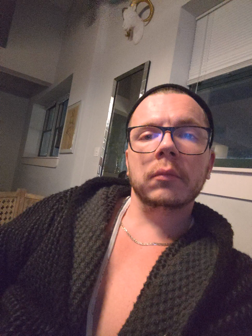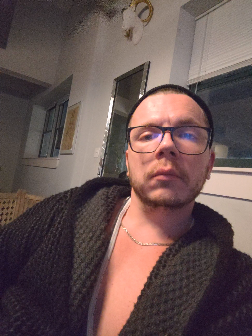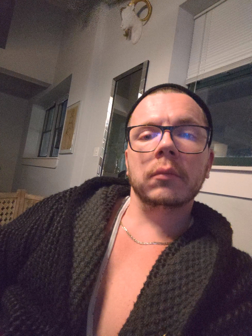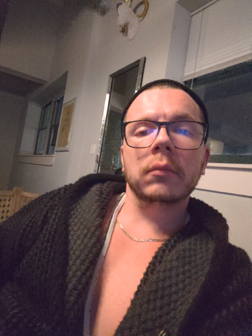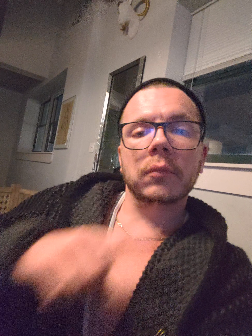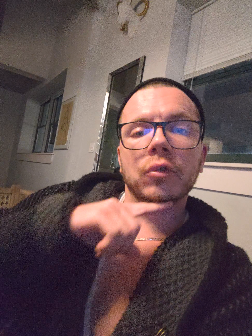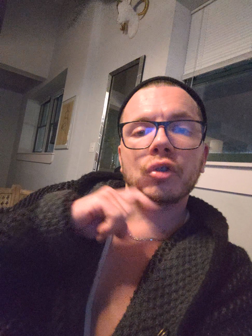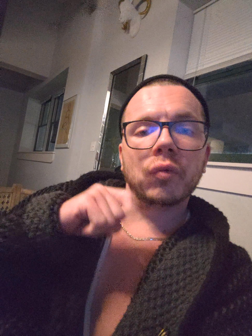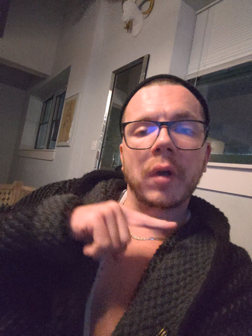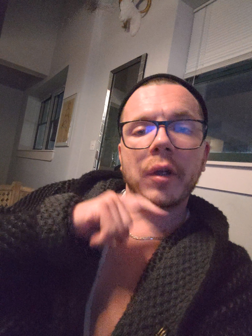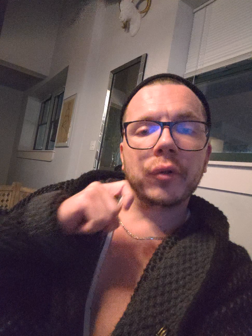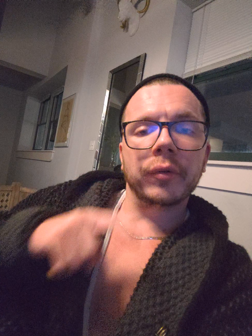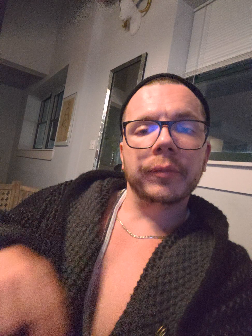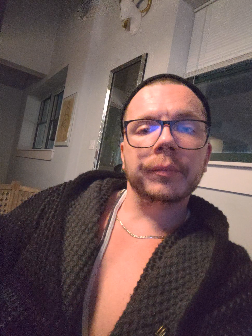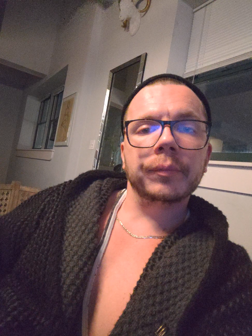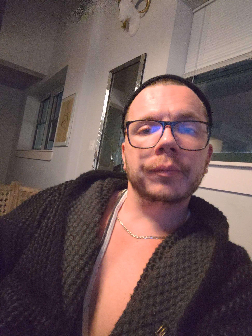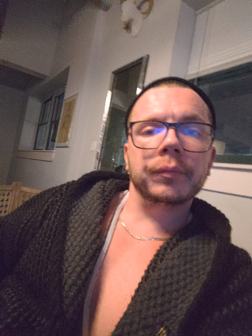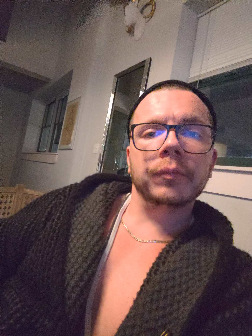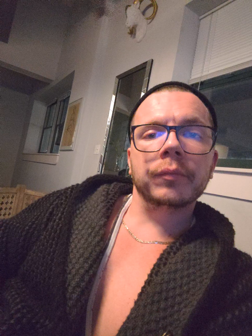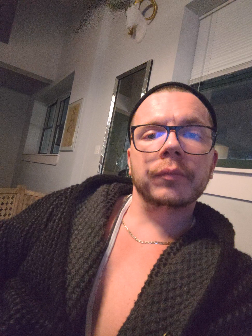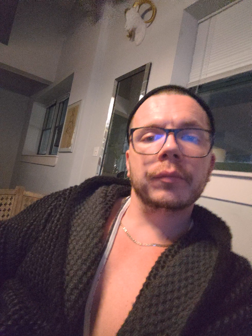dryer